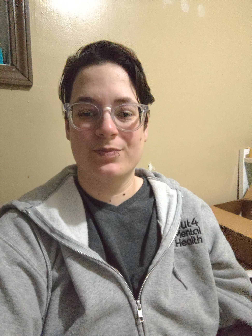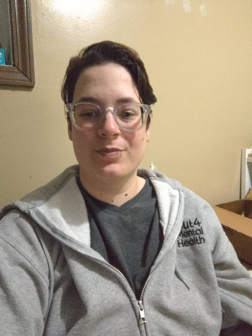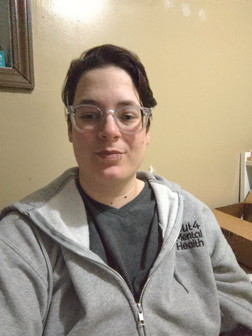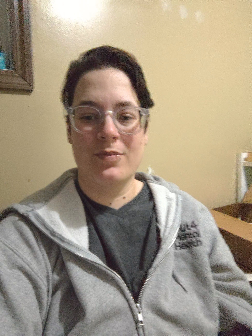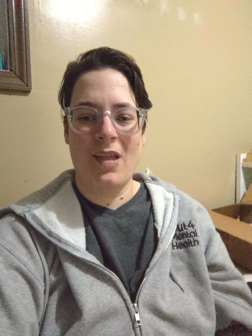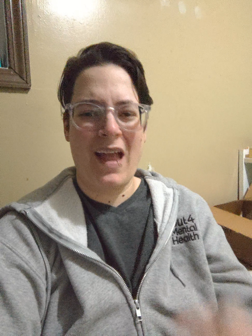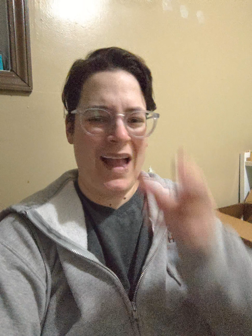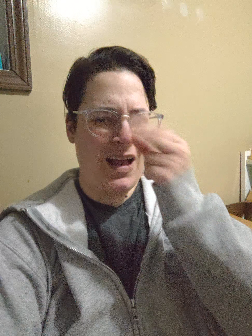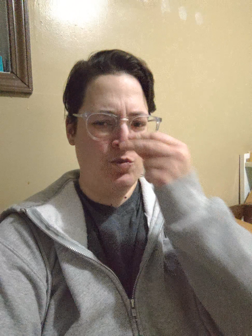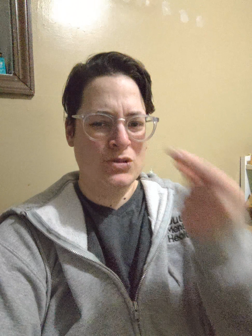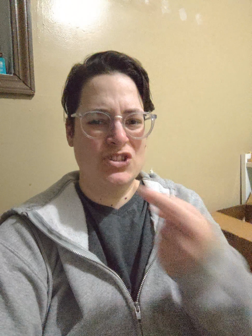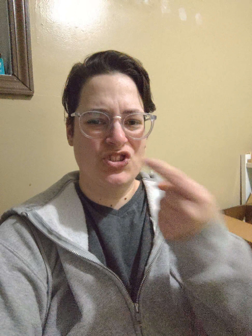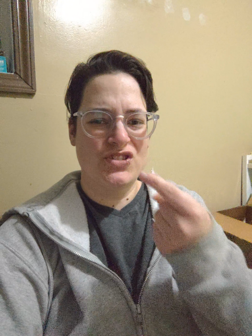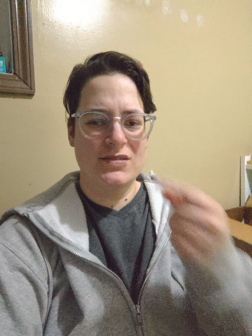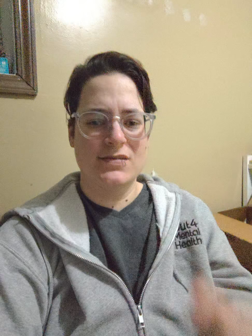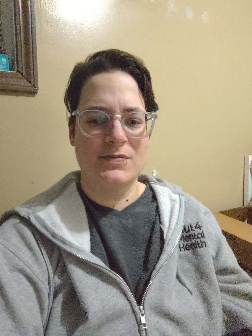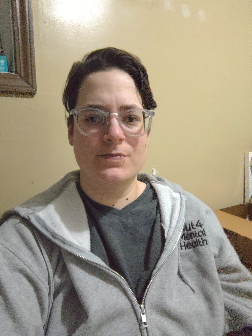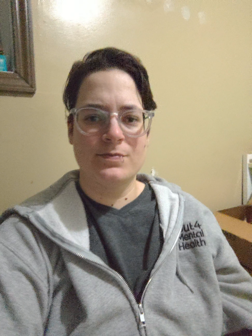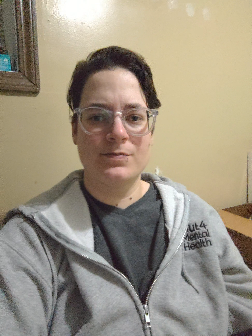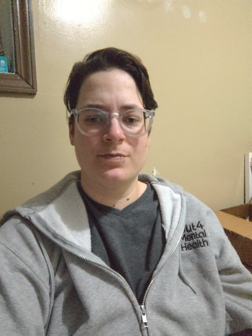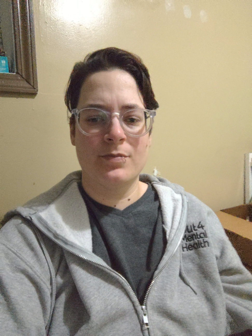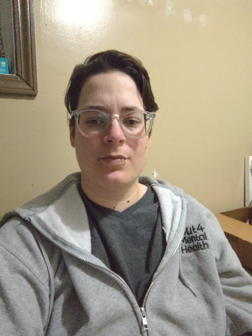owie